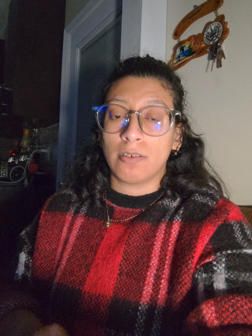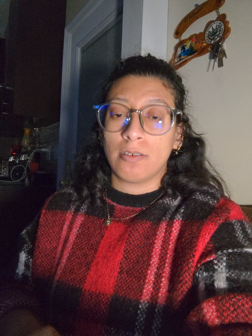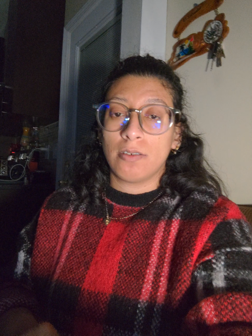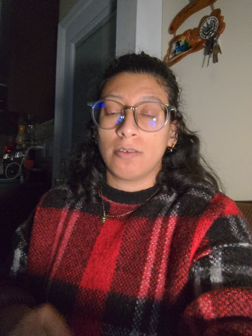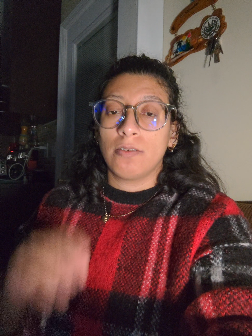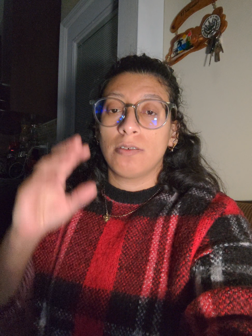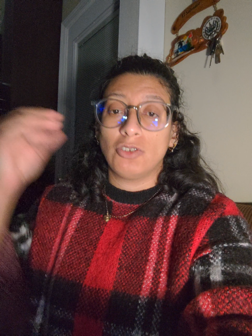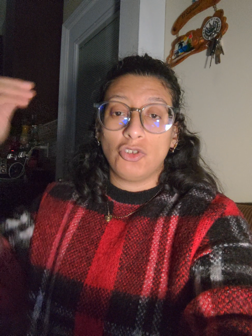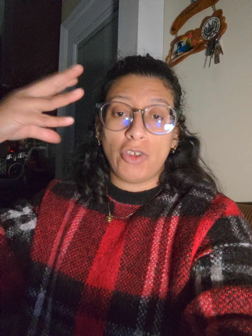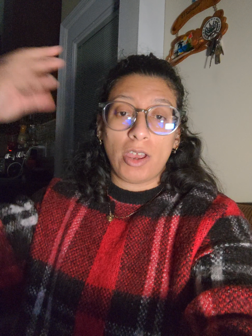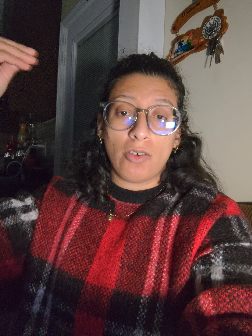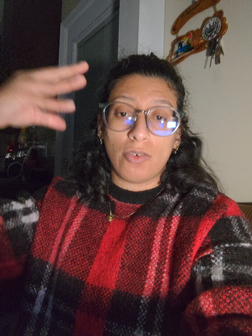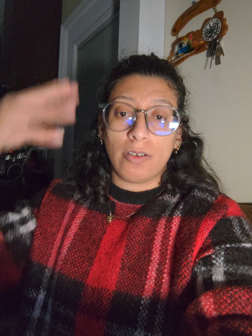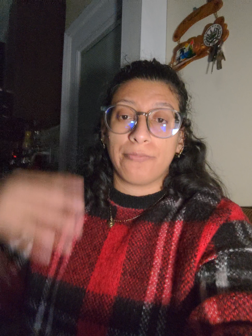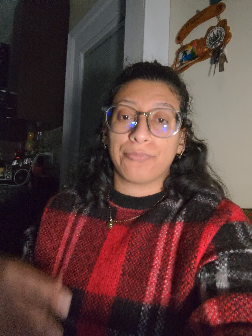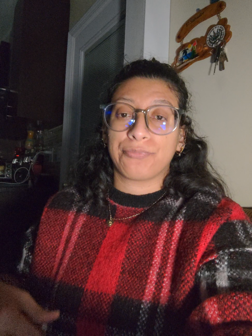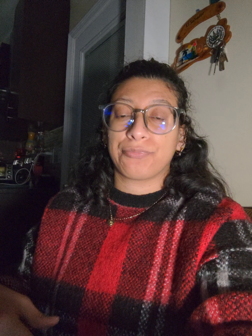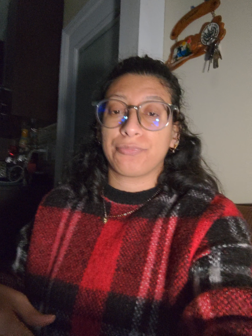shower